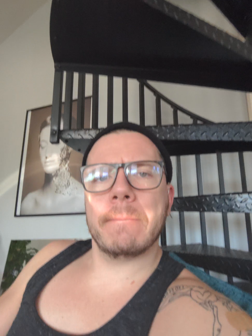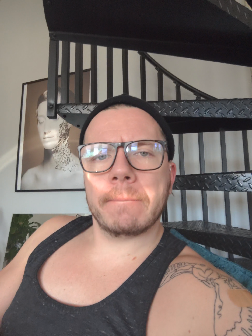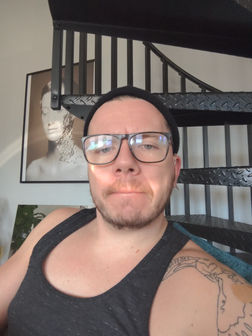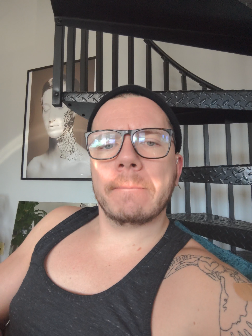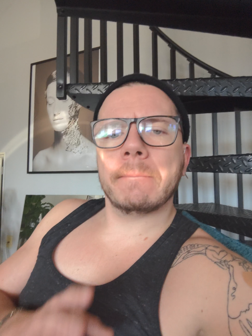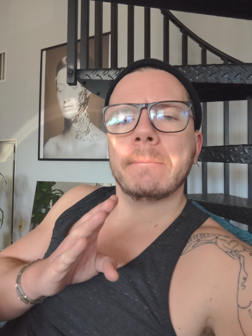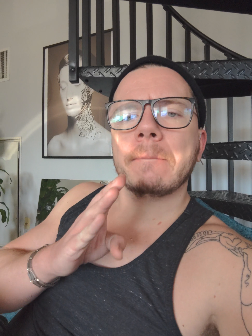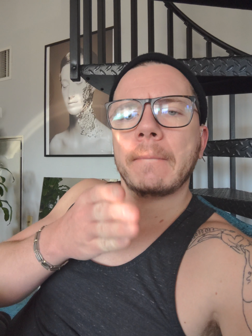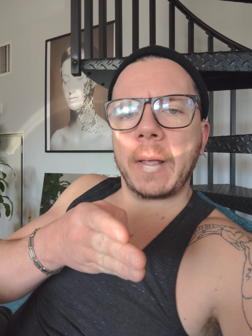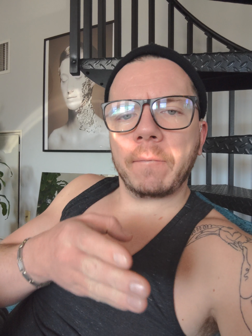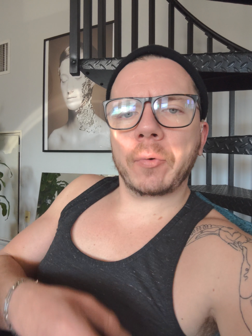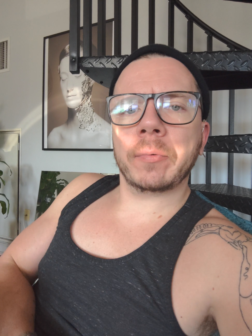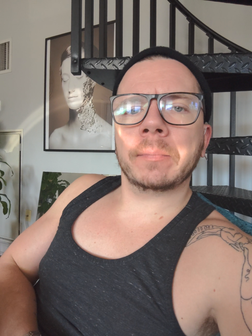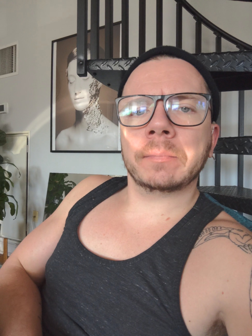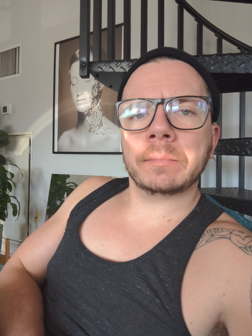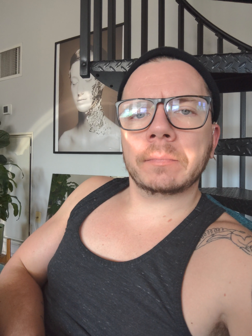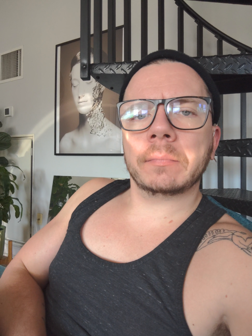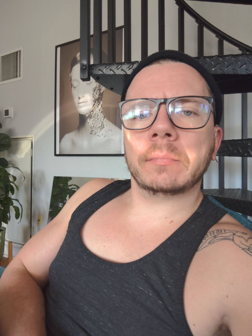after